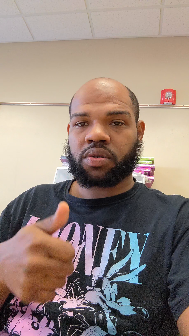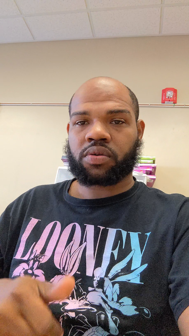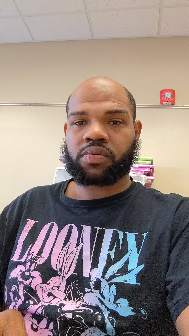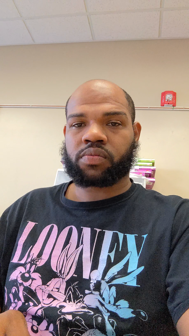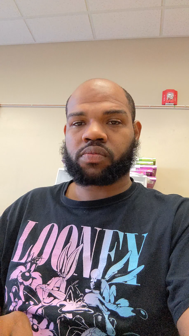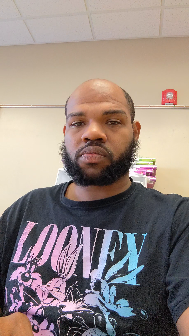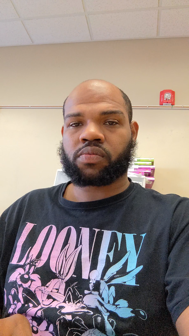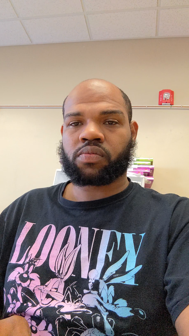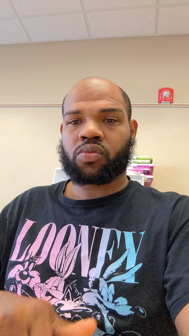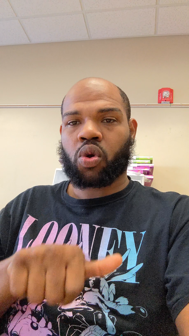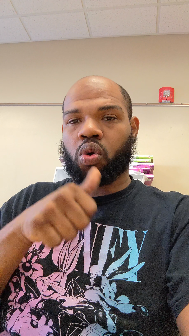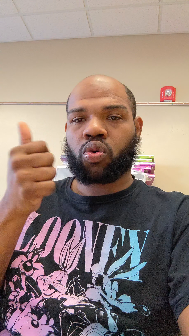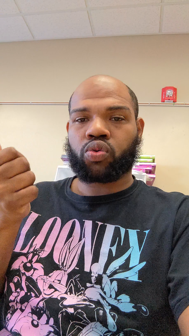other